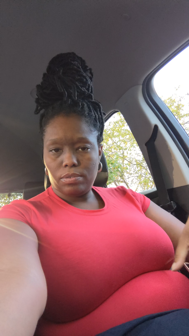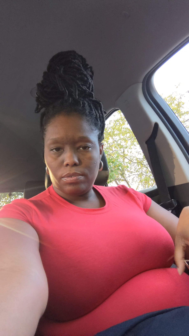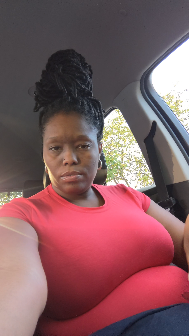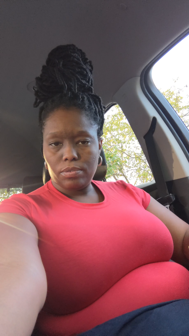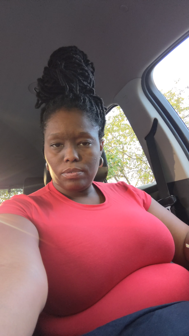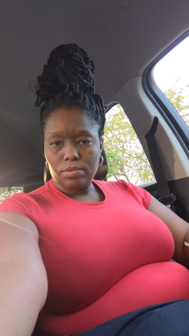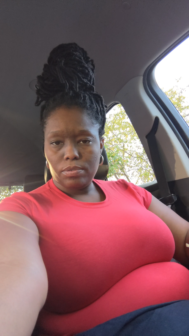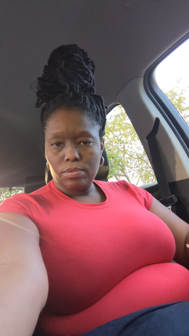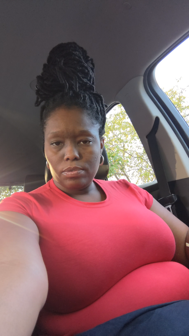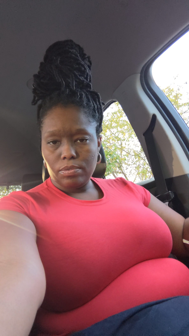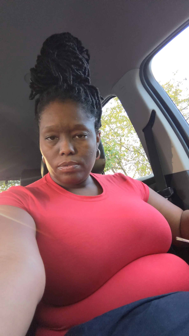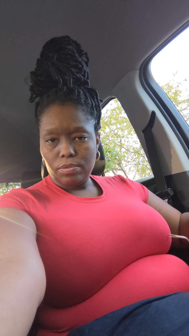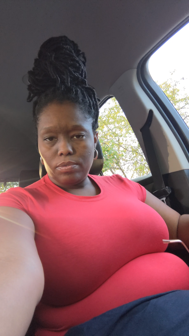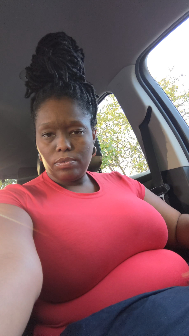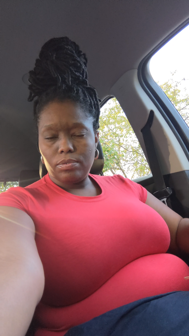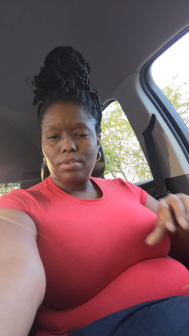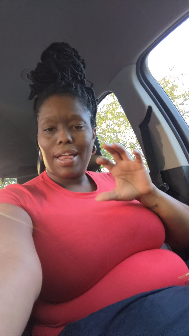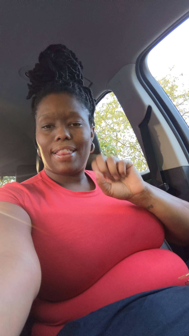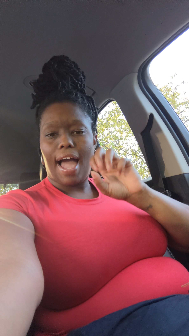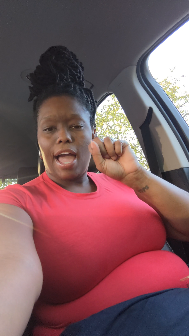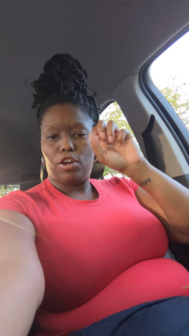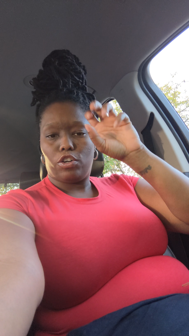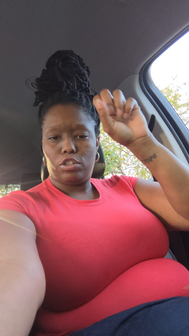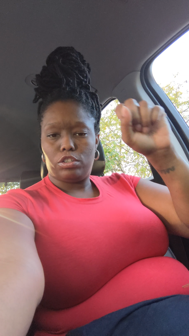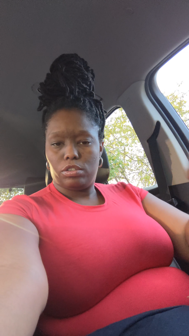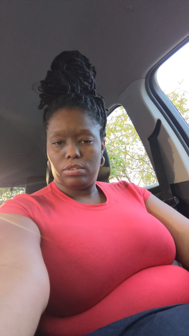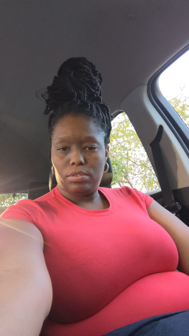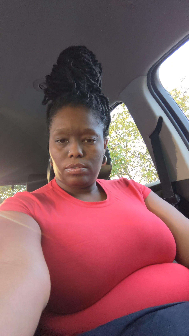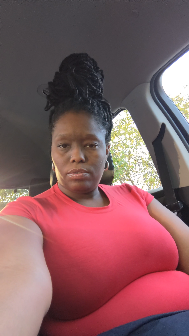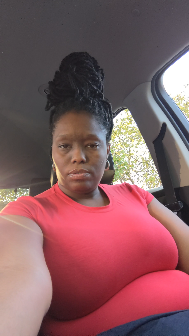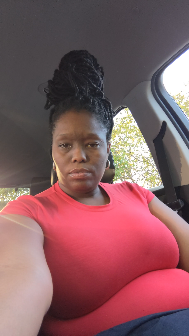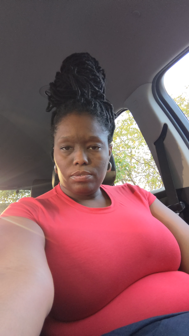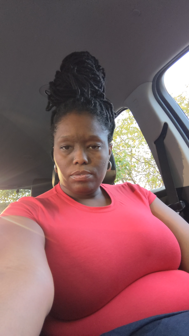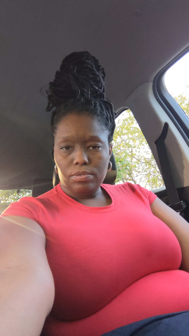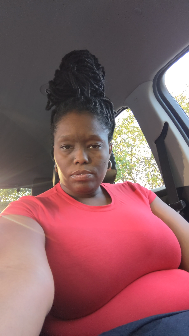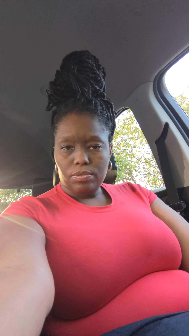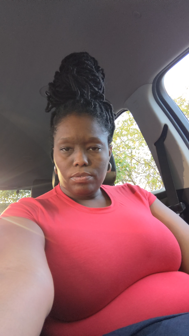ladder